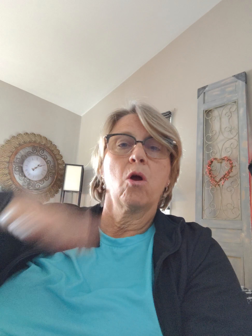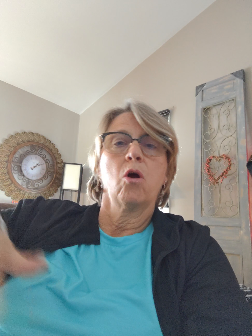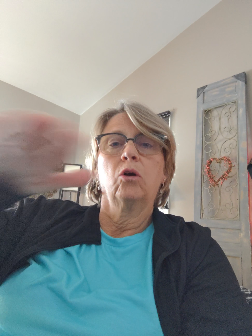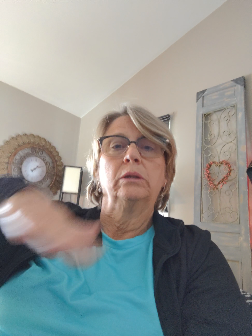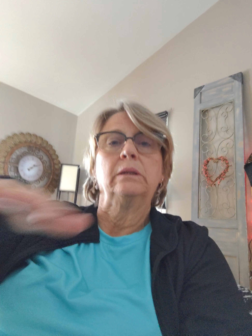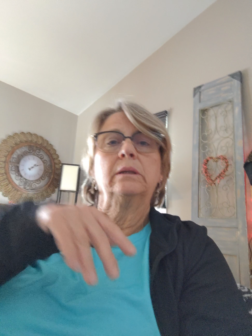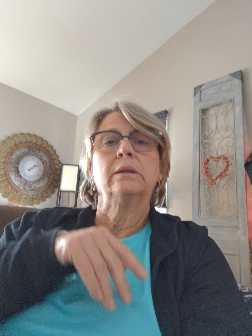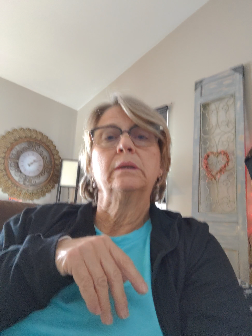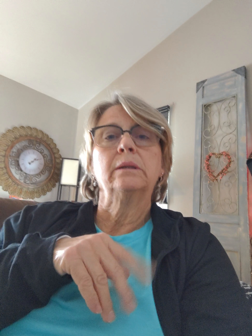backyard